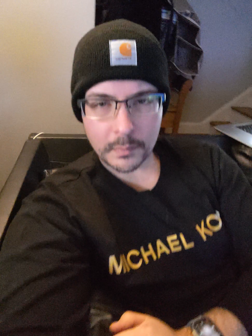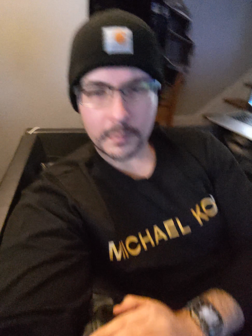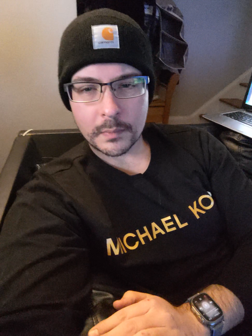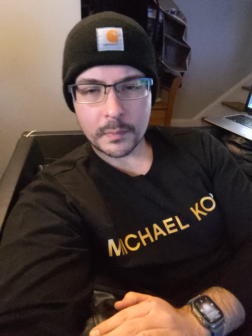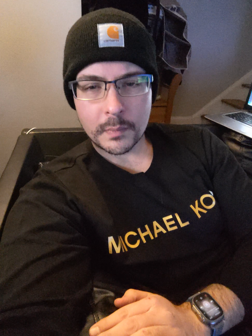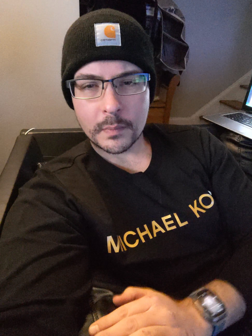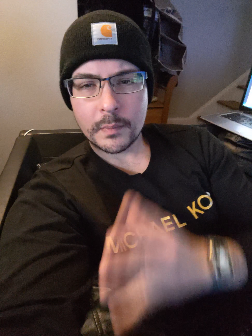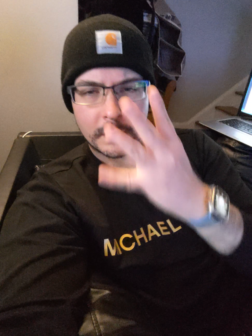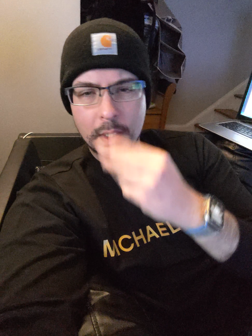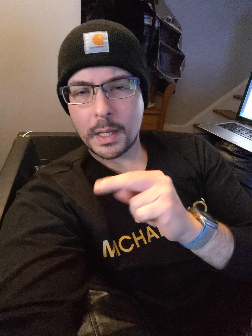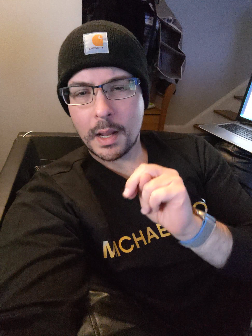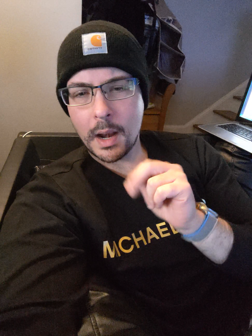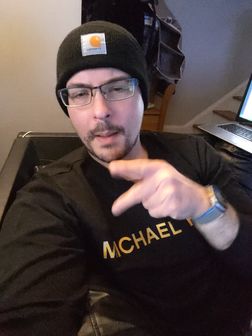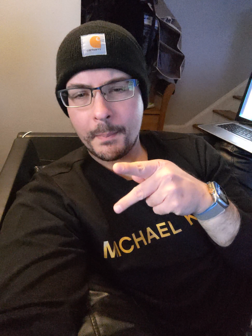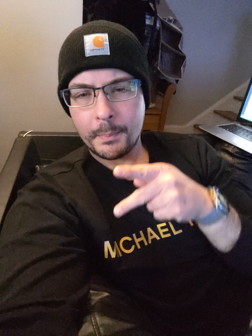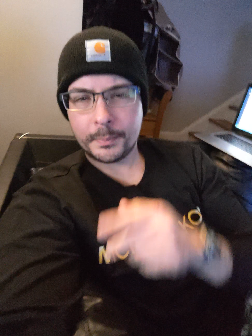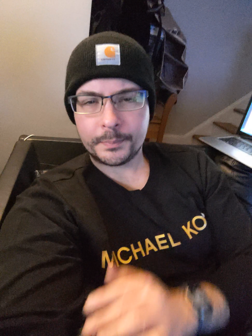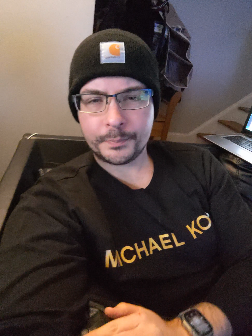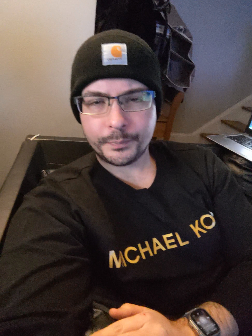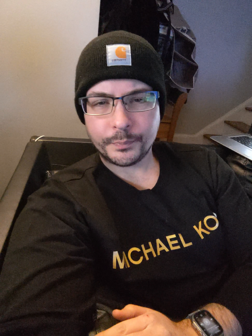nap